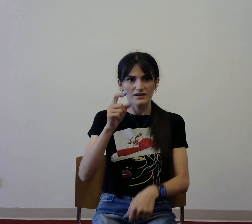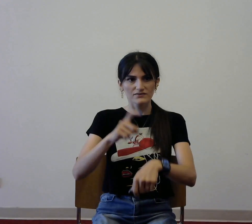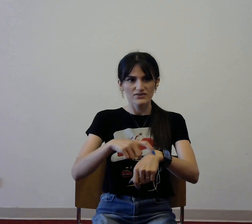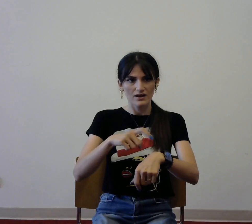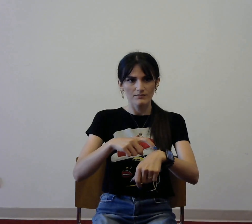saat